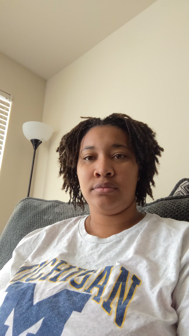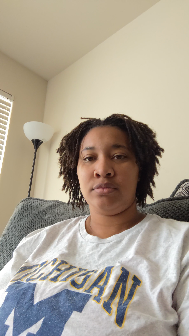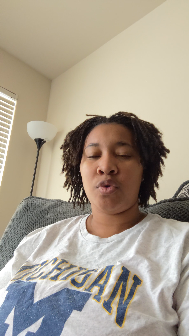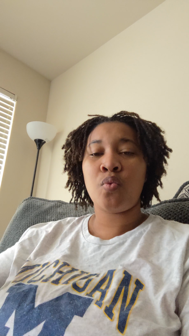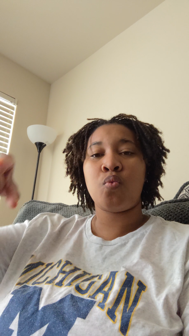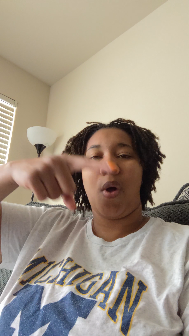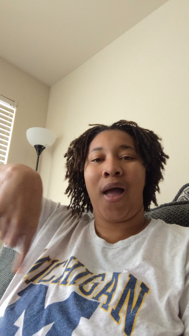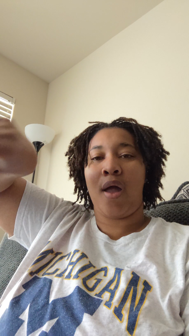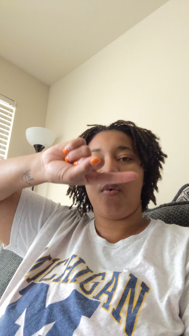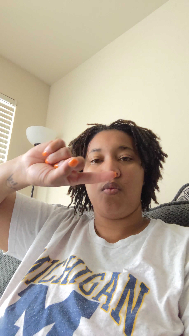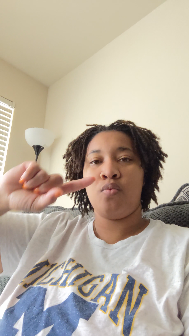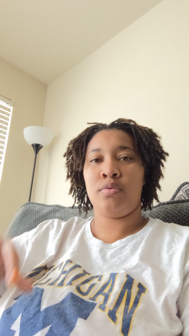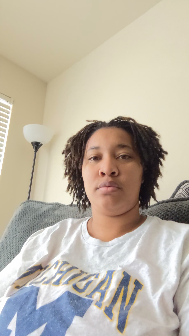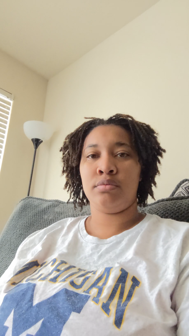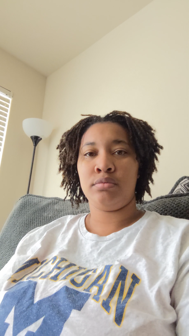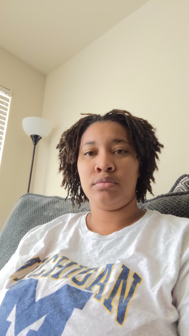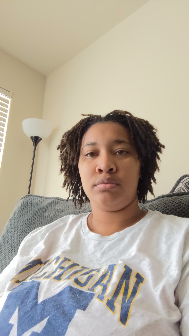around